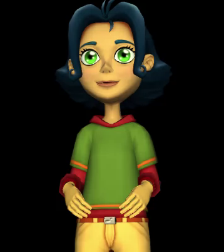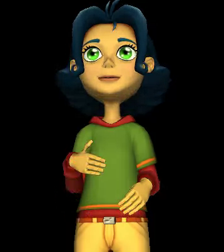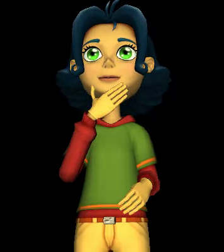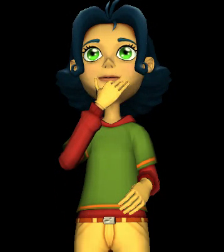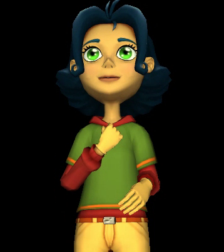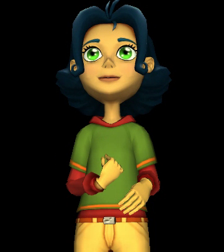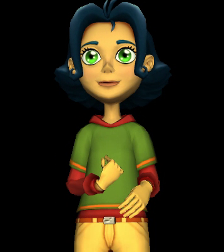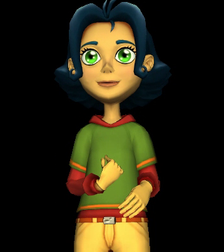جميل